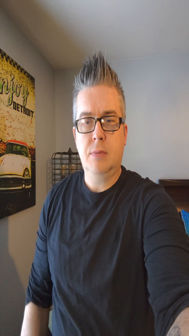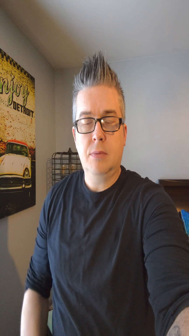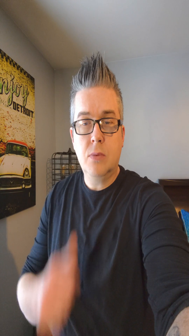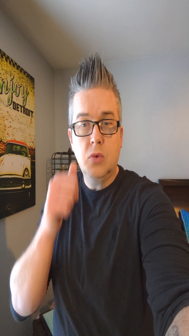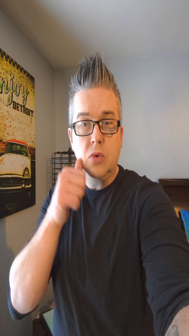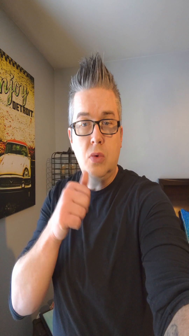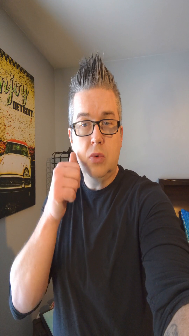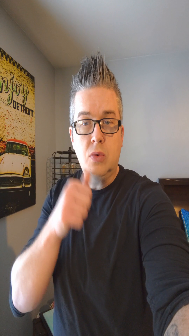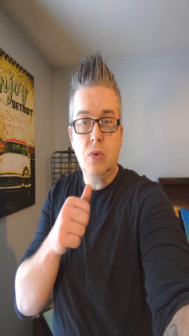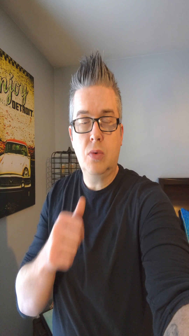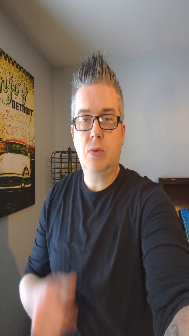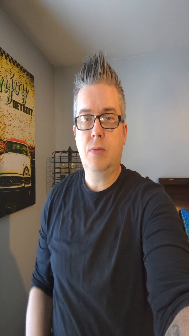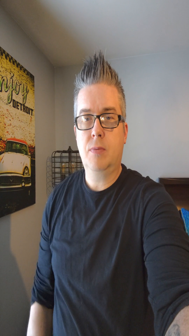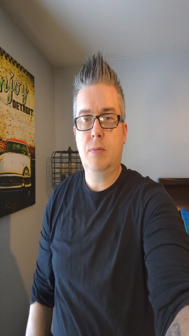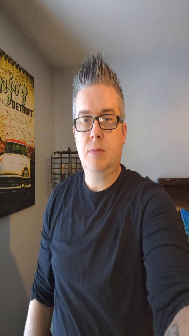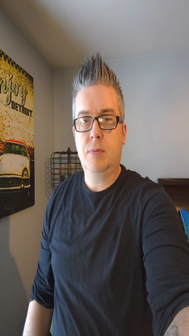girl